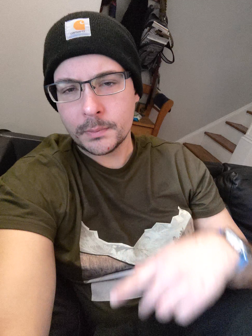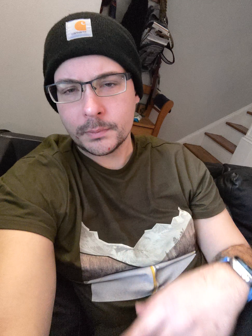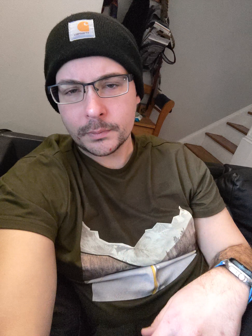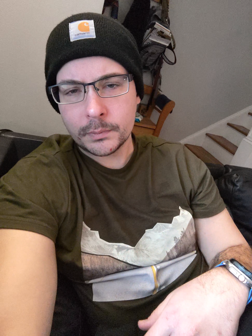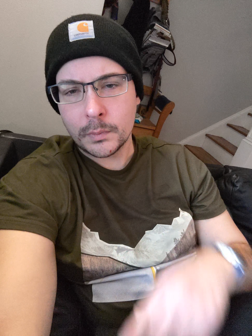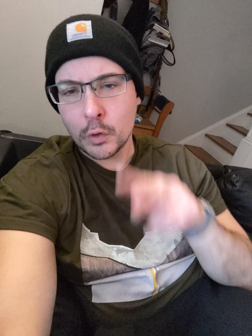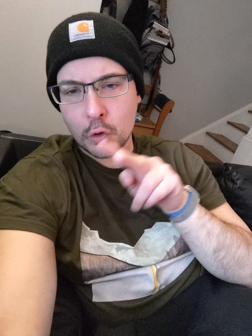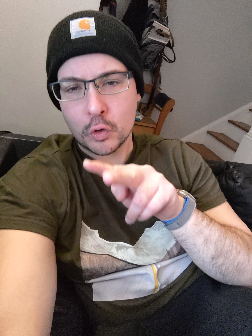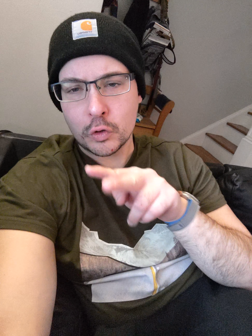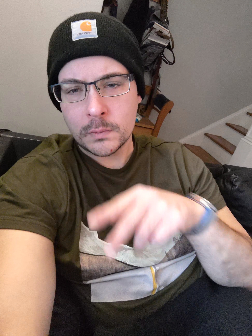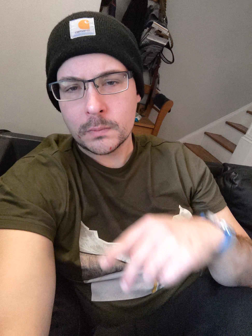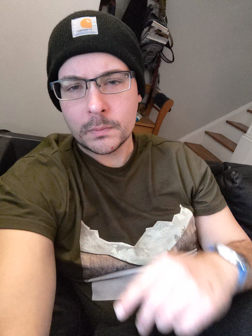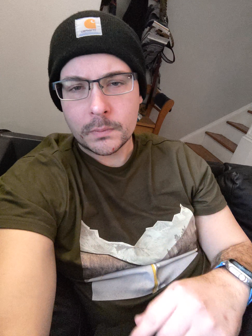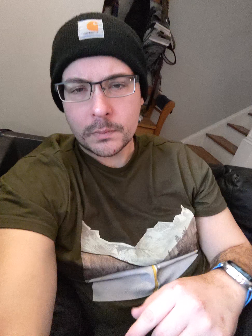look